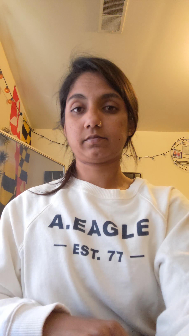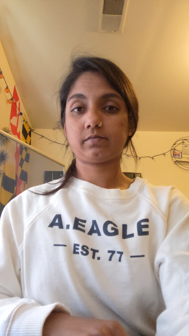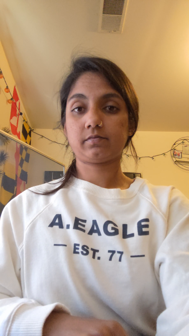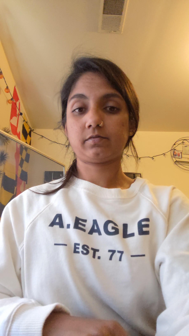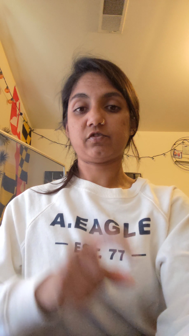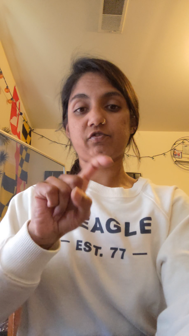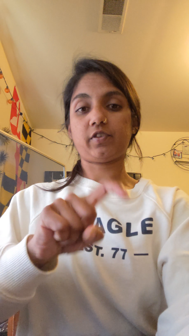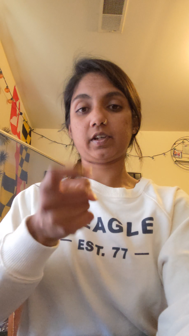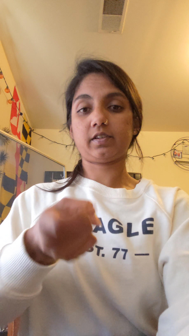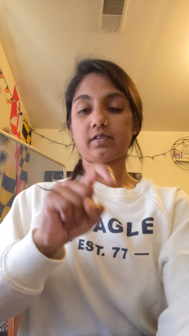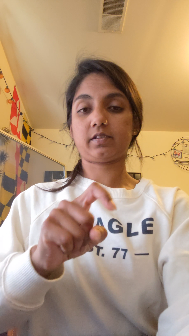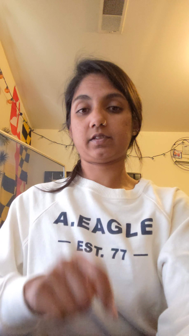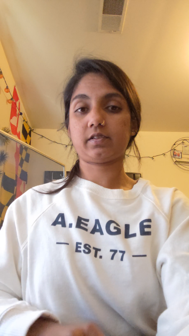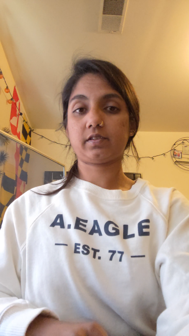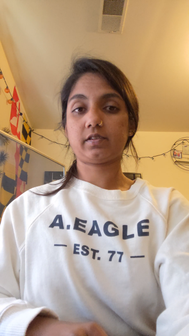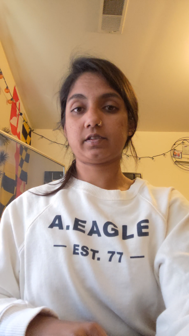friend